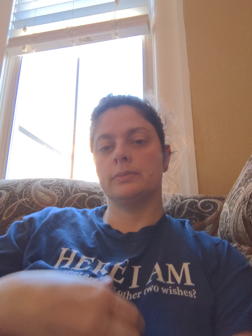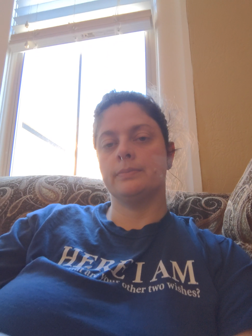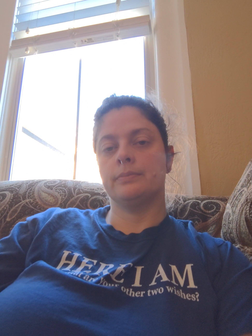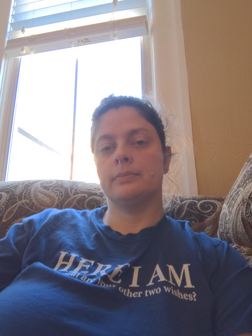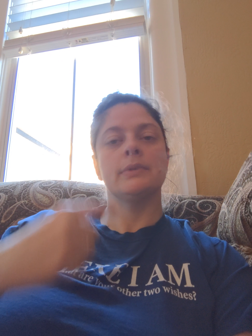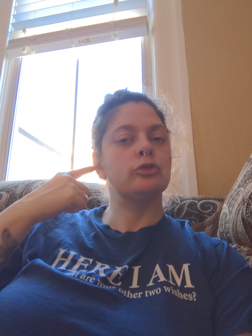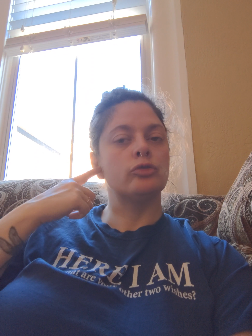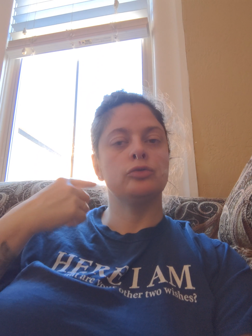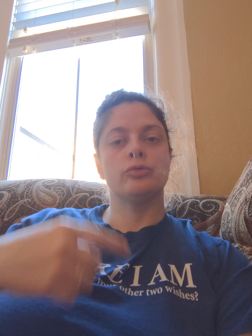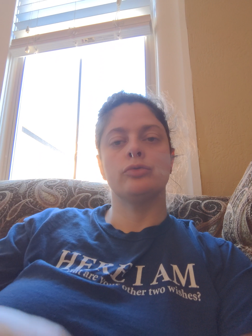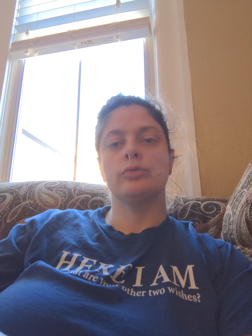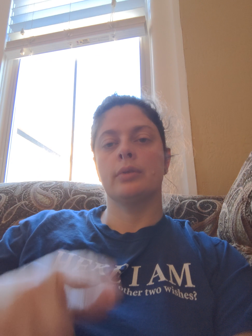ear